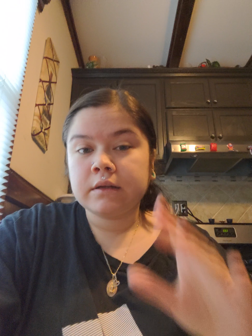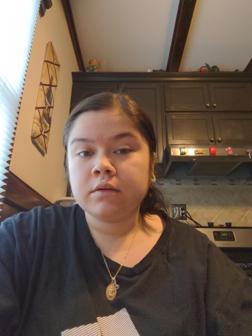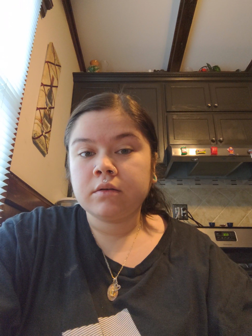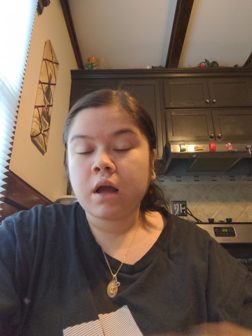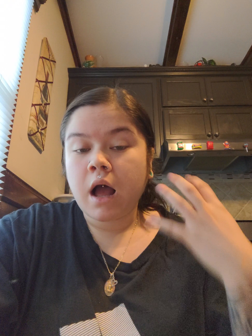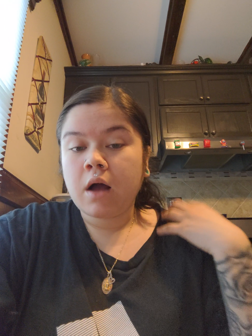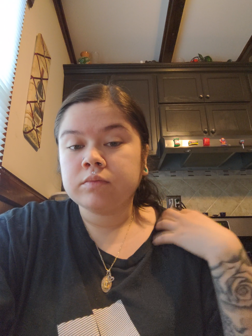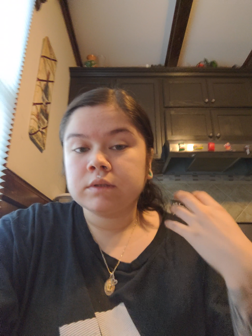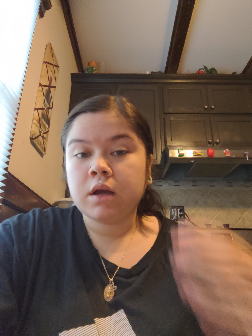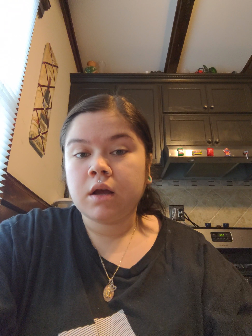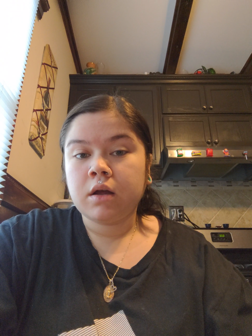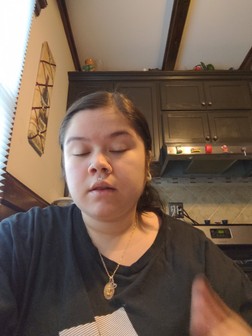outside